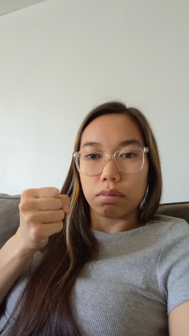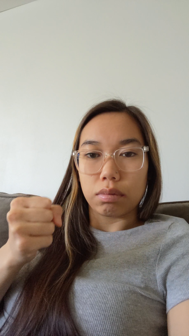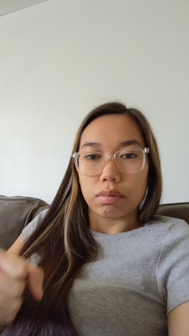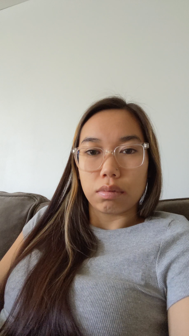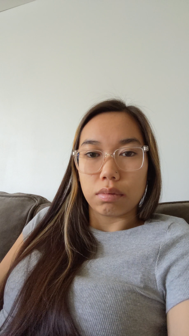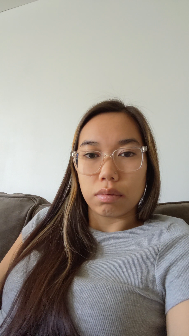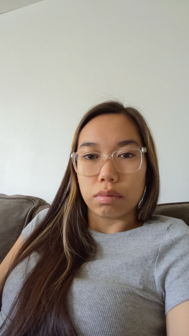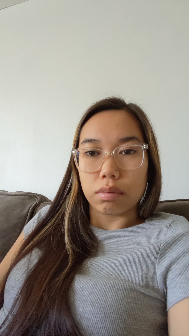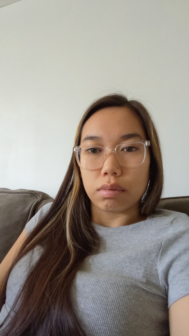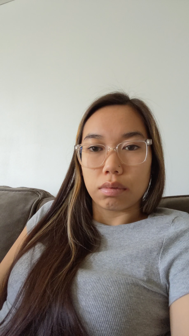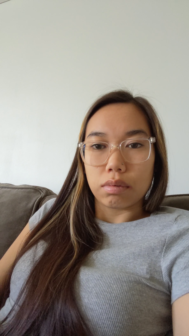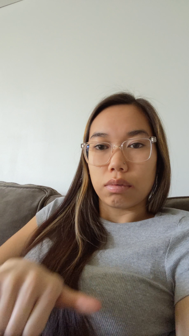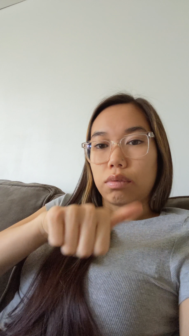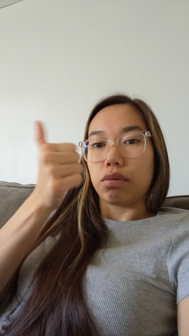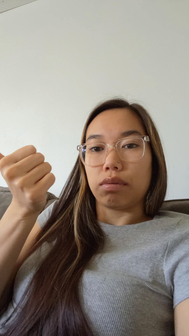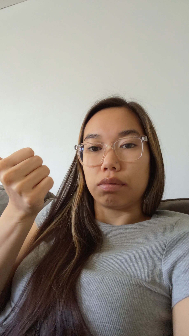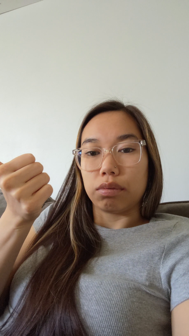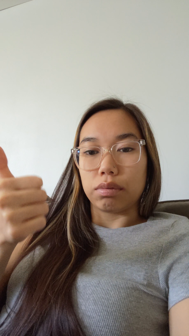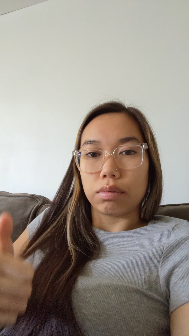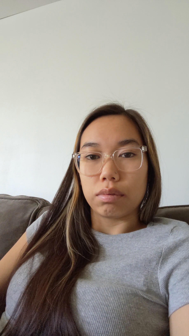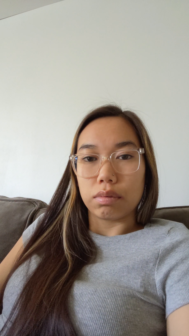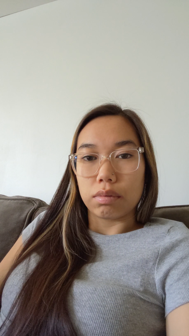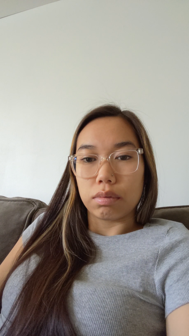other